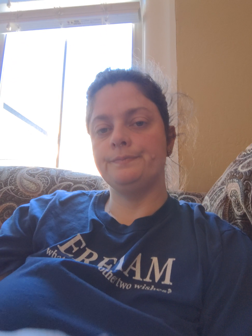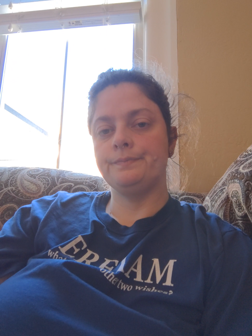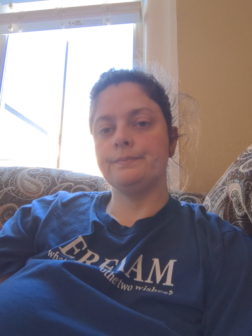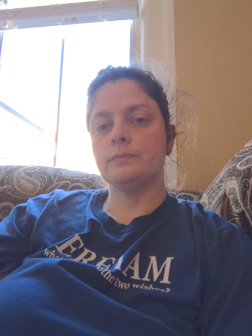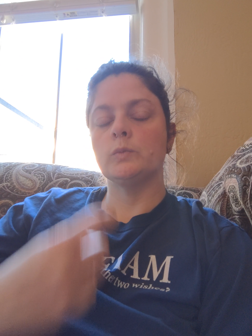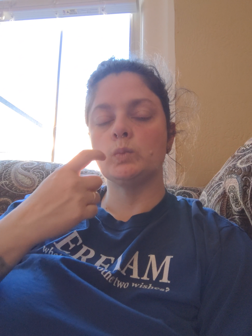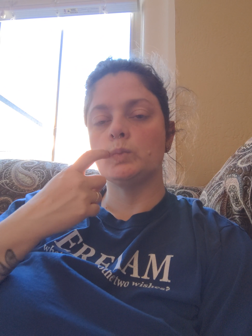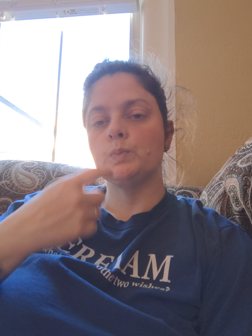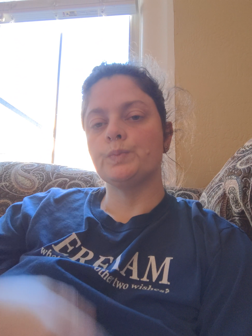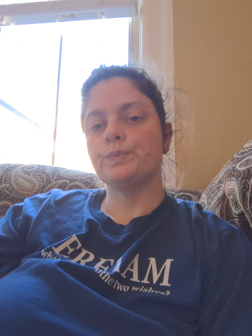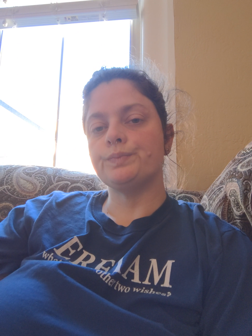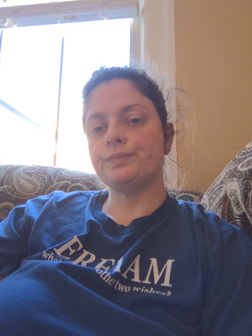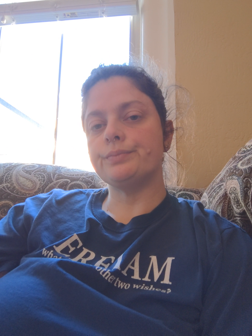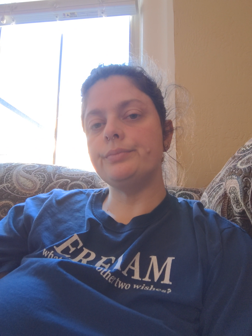tooth